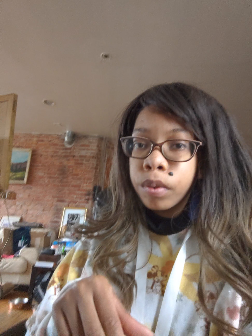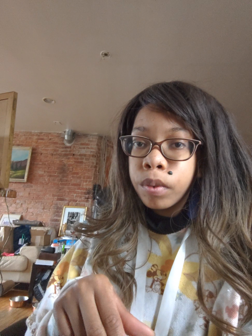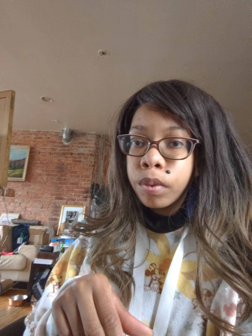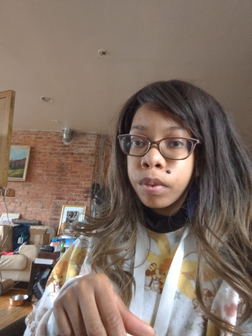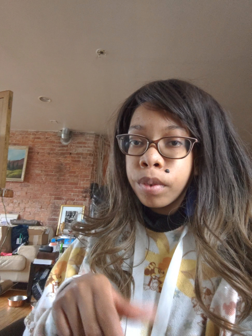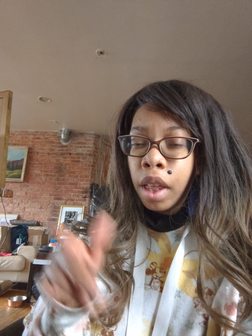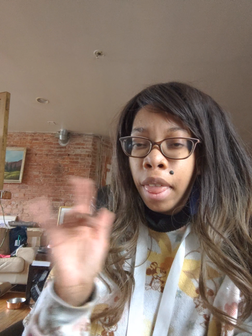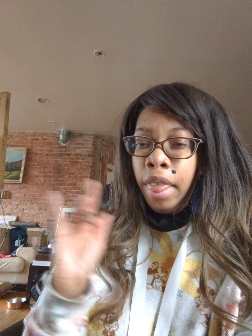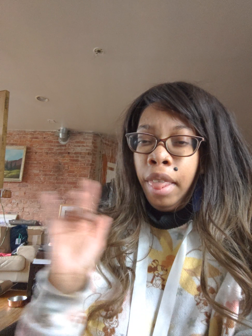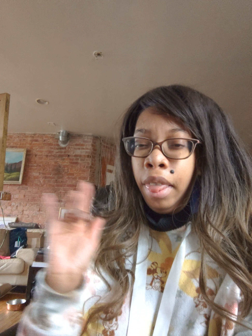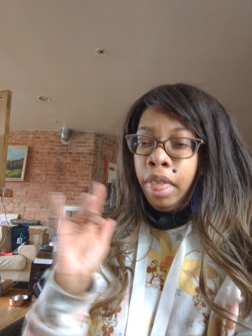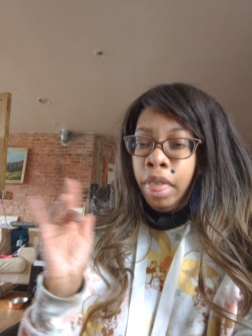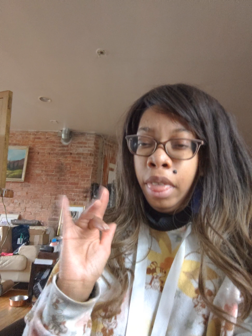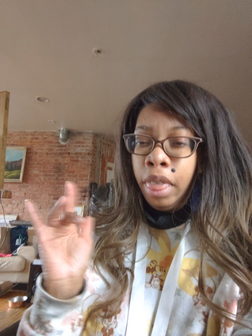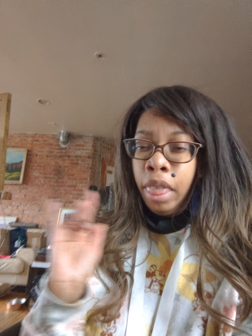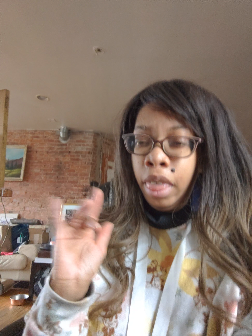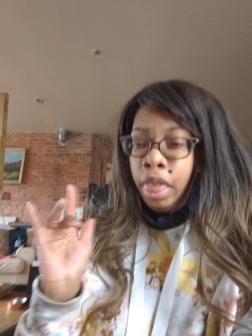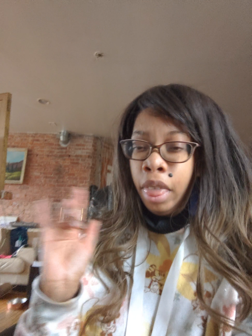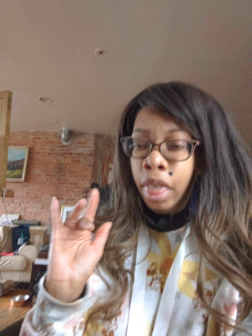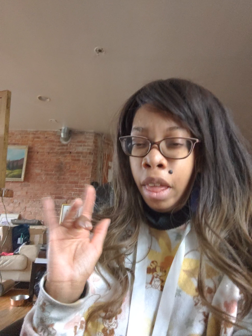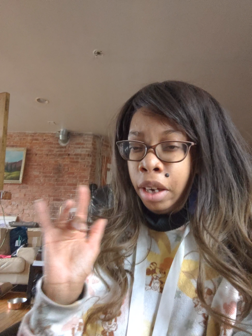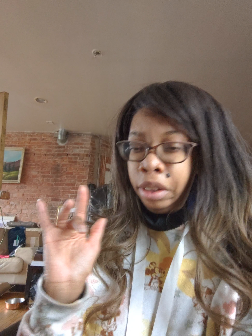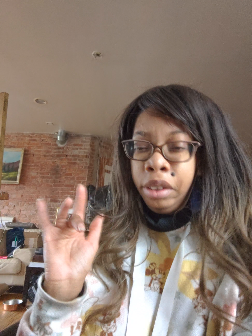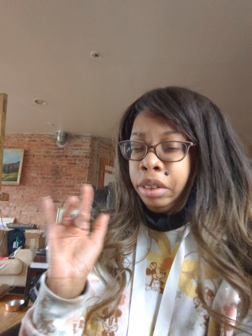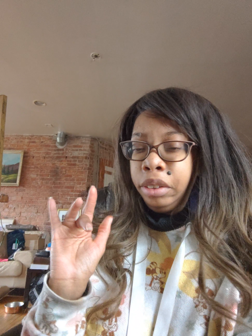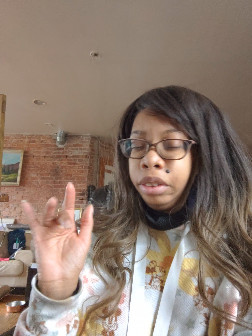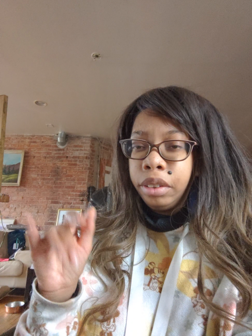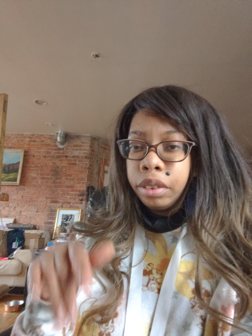yucky